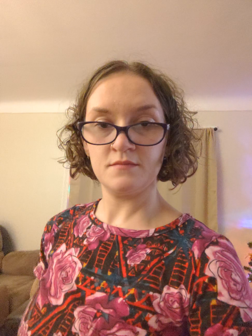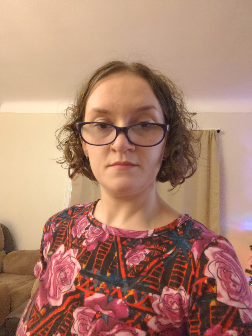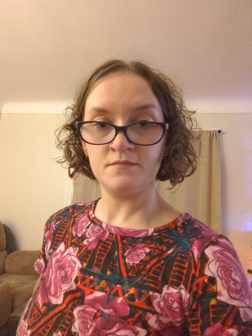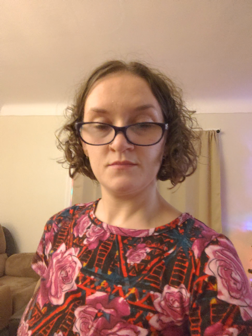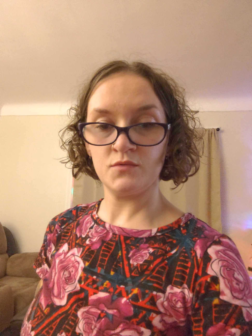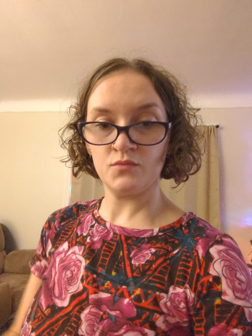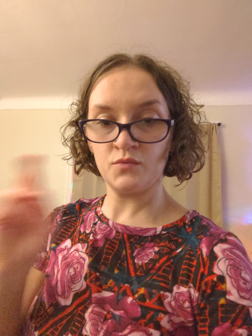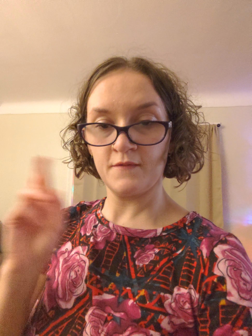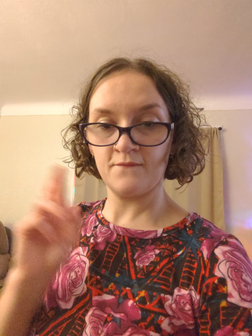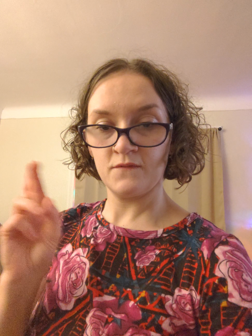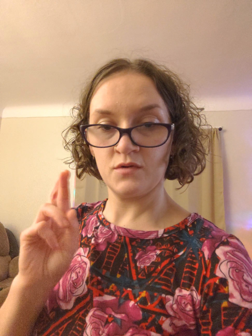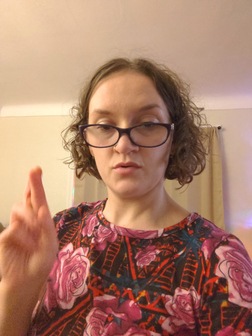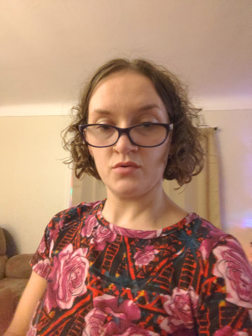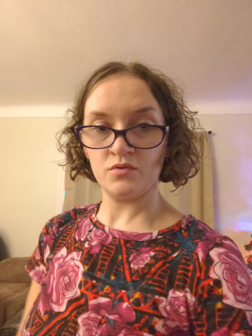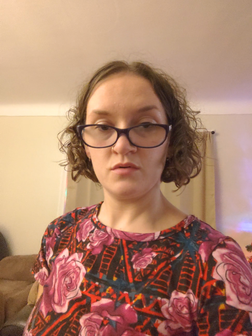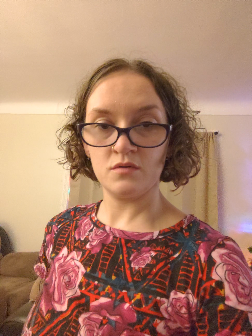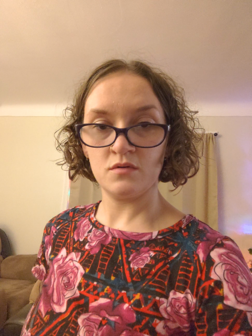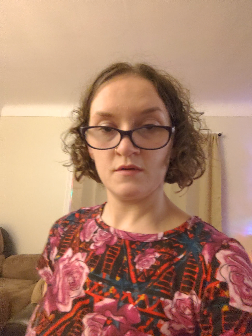refrigerator